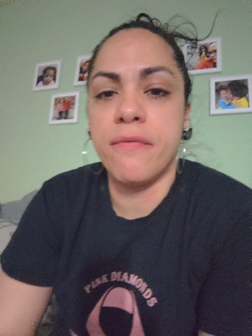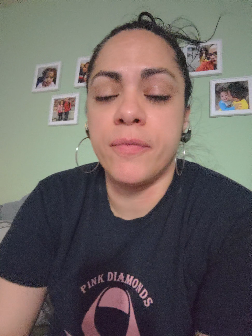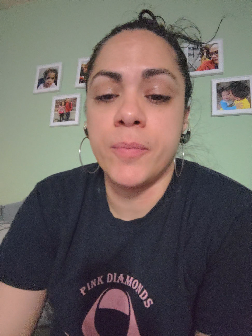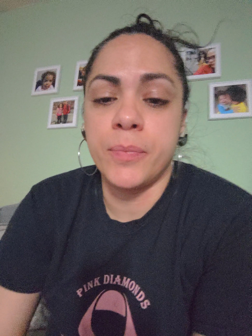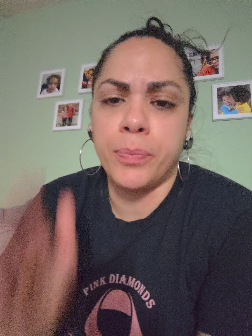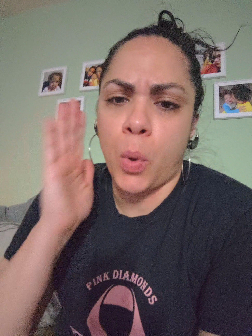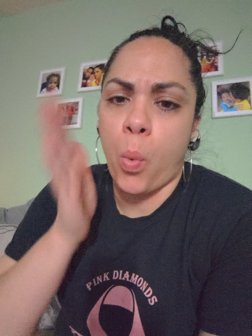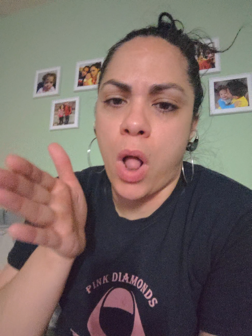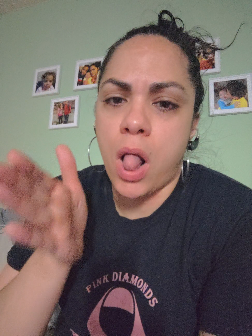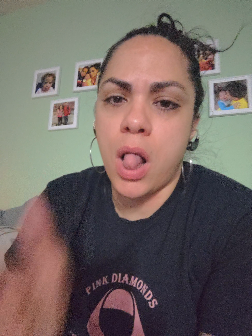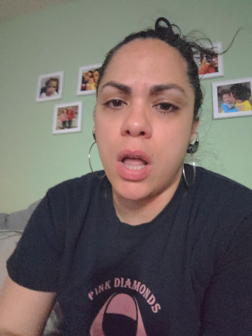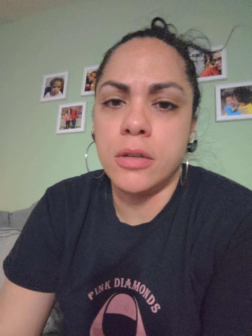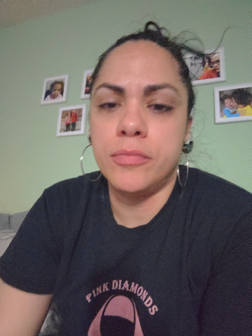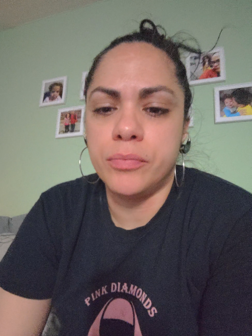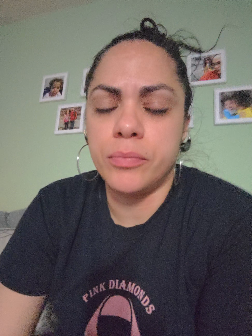will